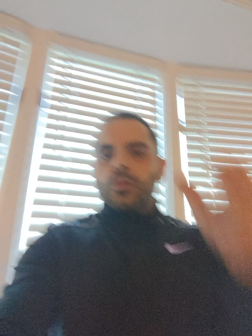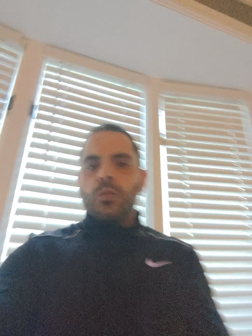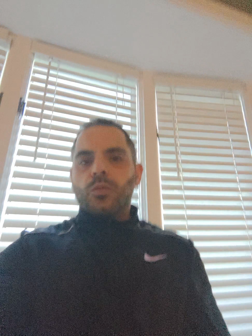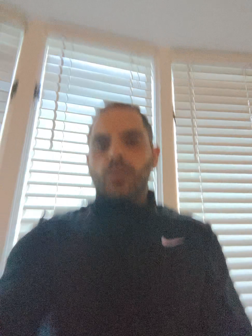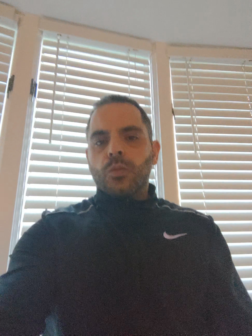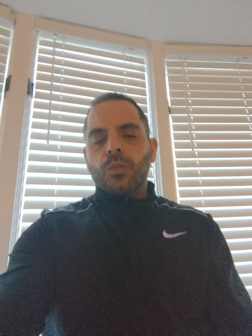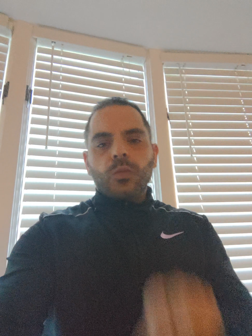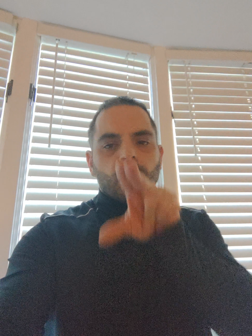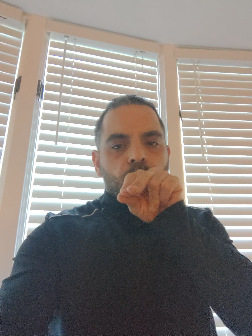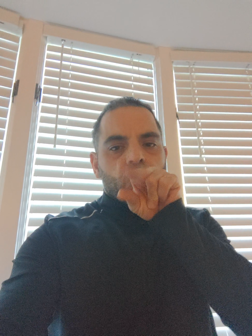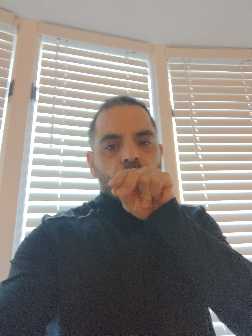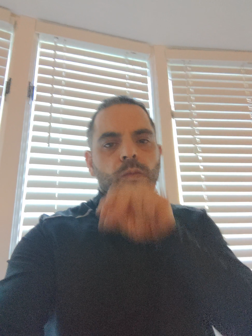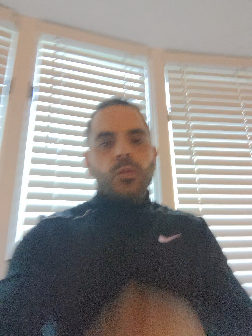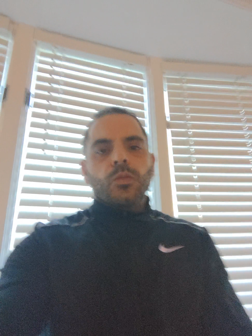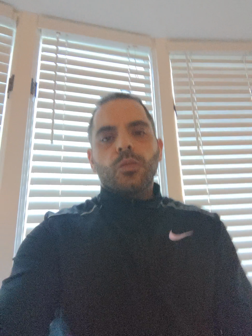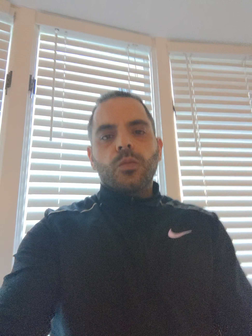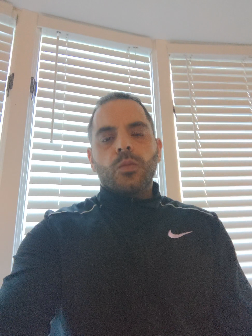duck